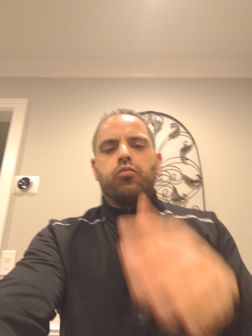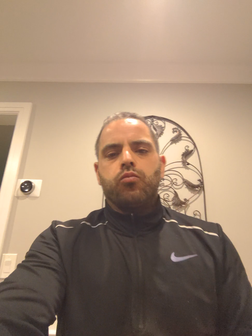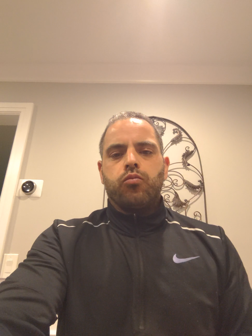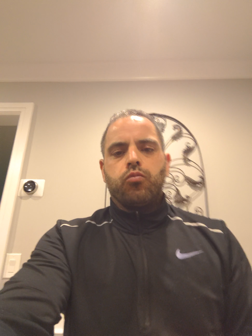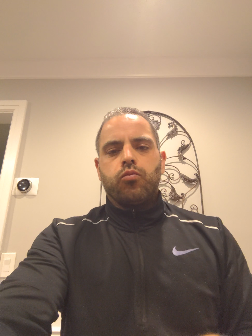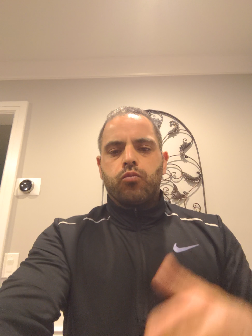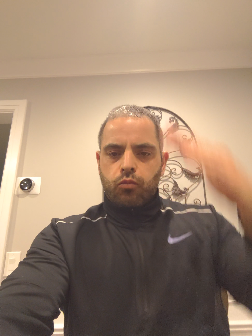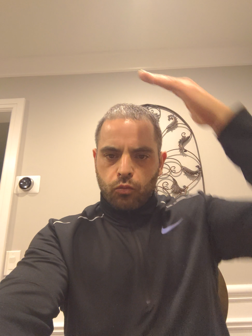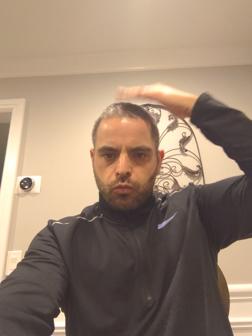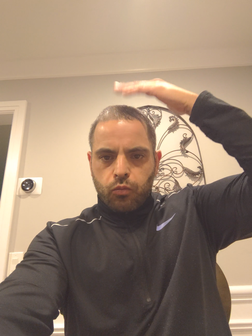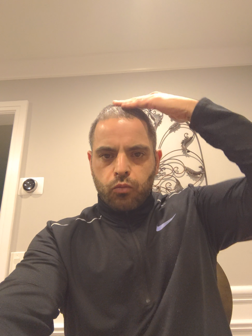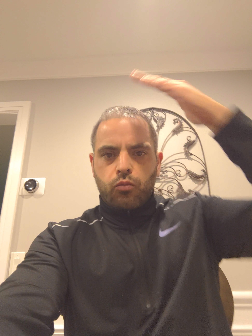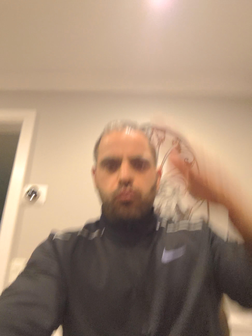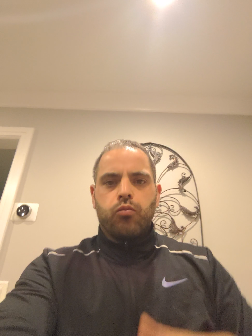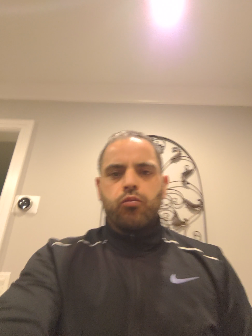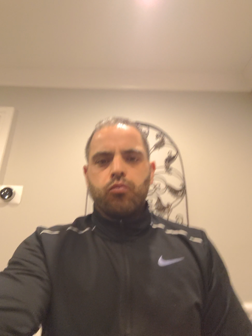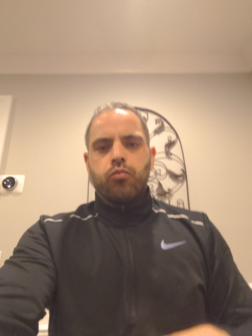hat